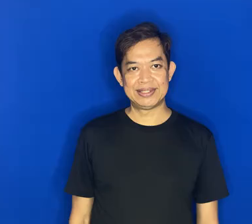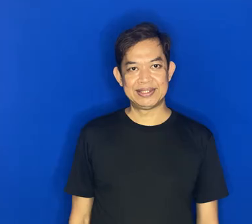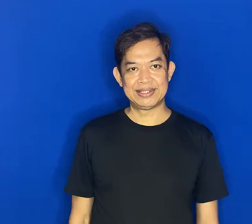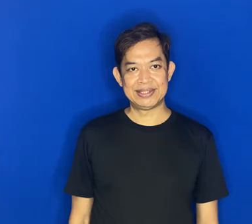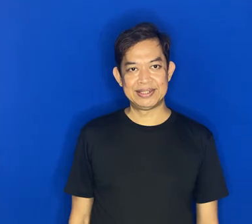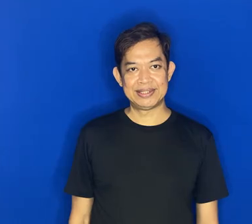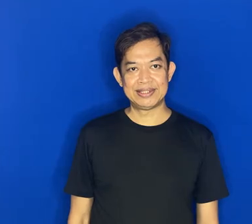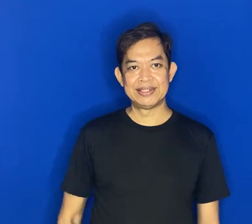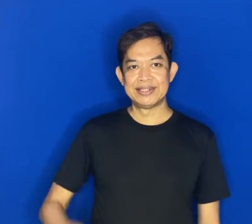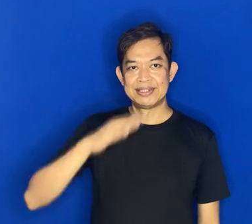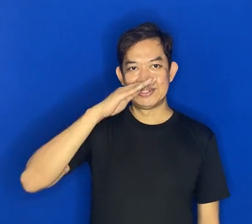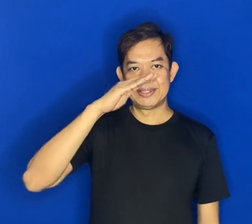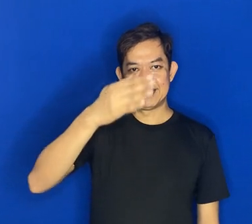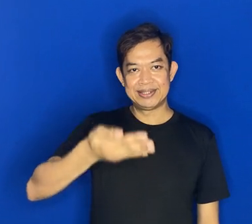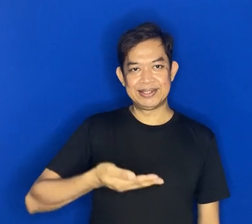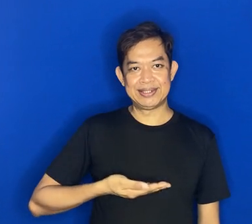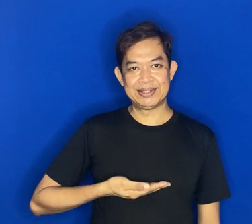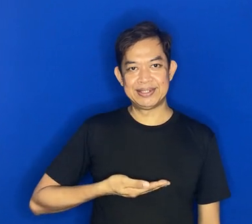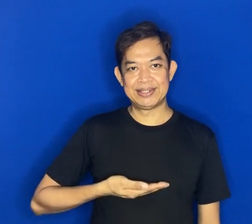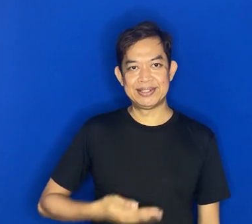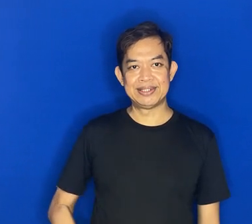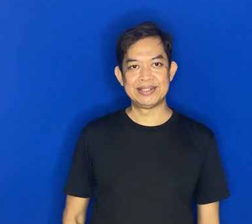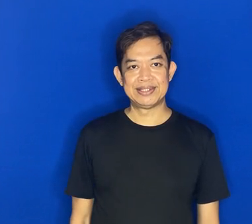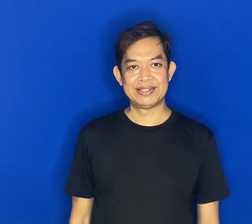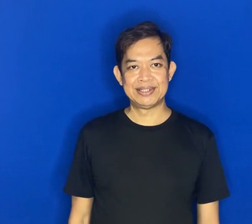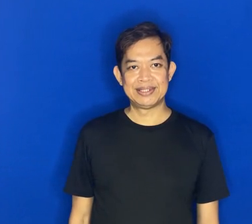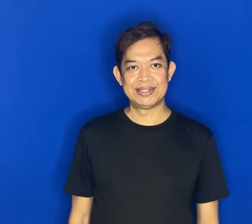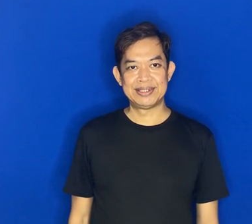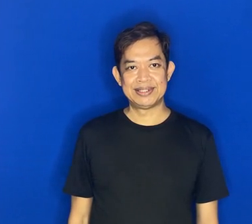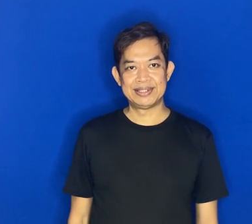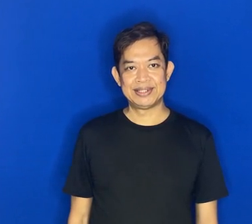youre welcome